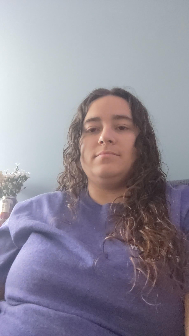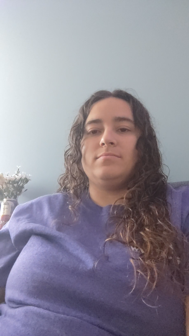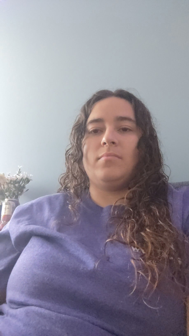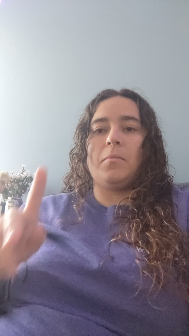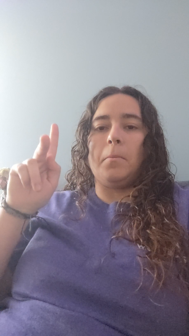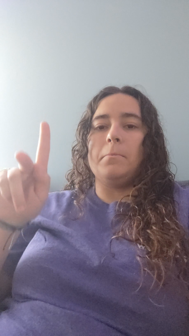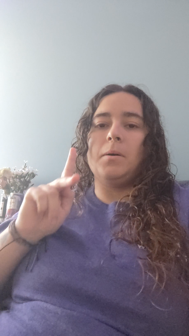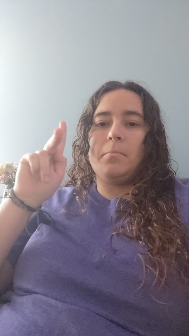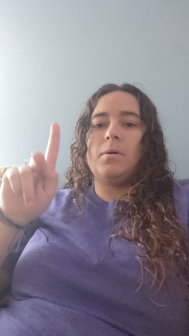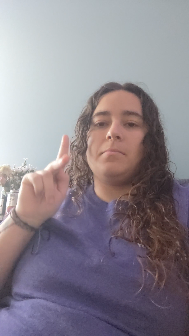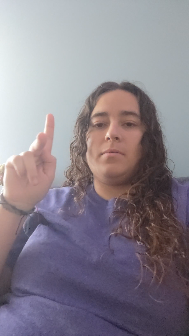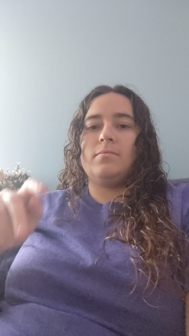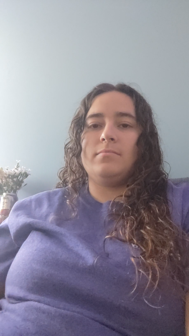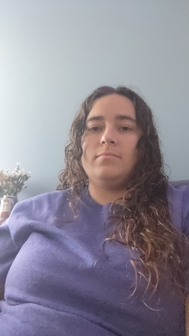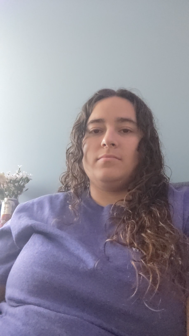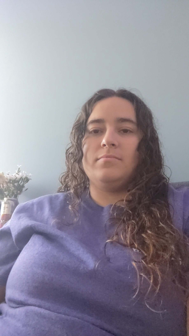people